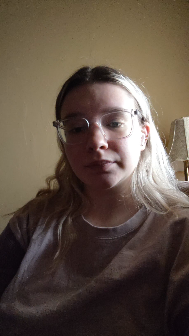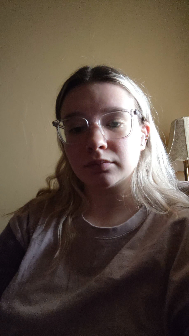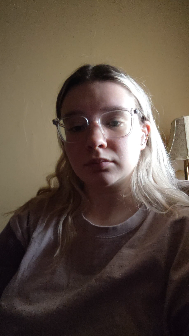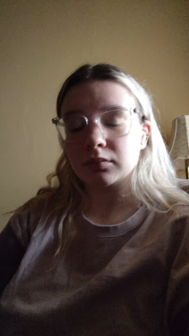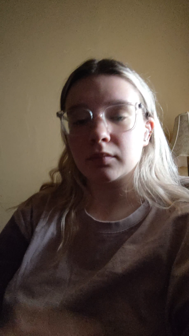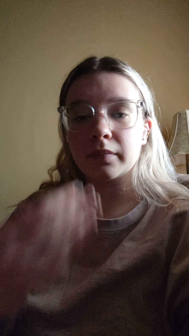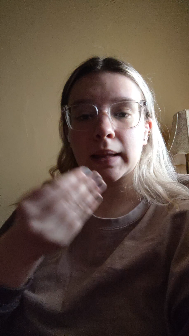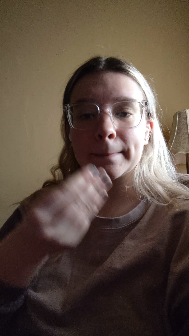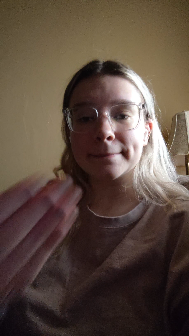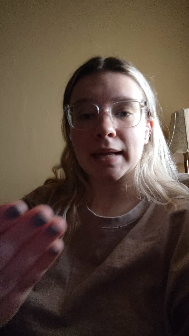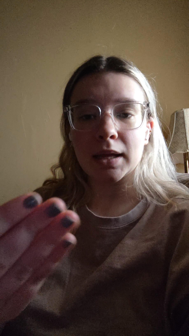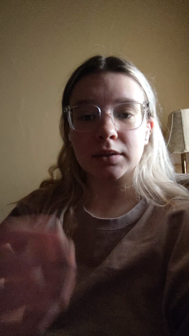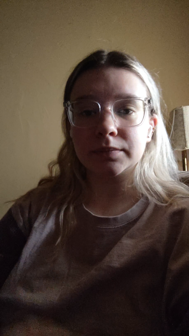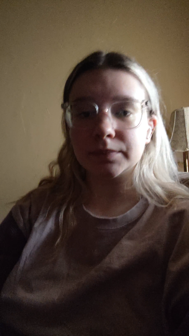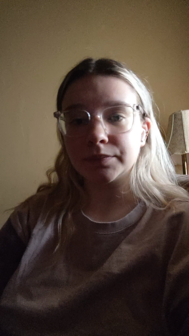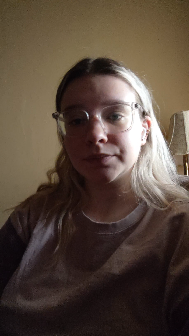buy